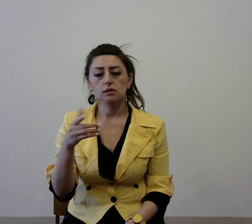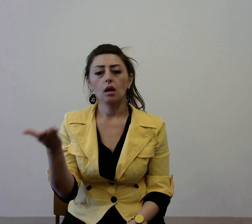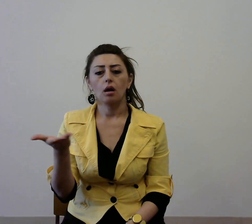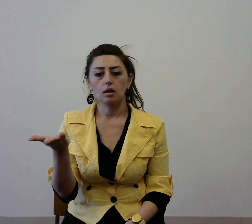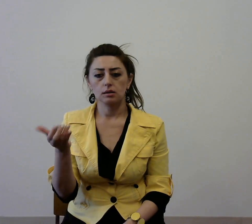hansı